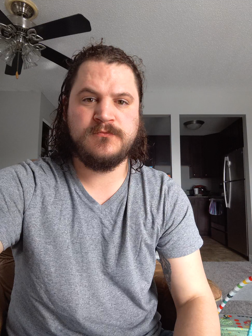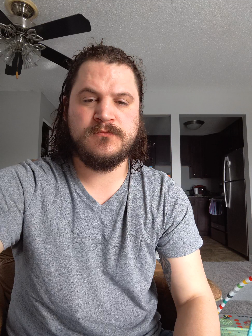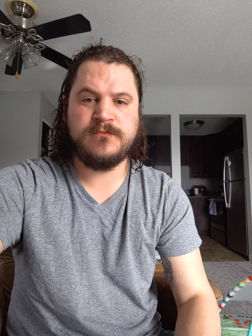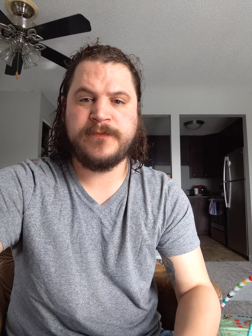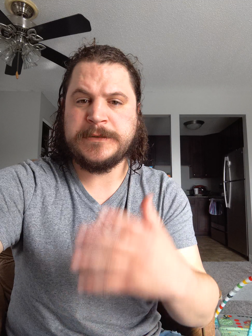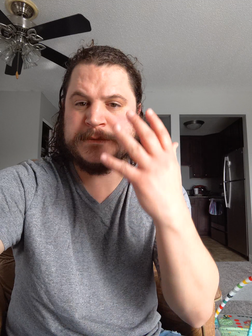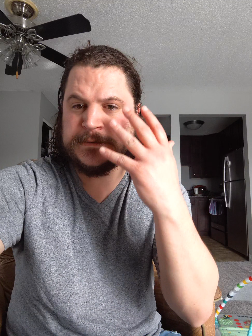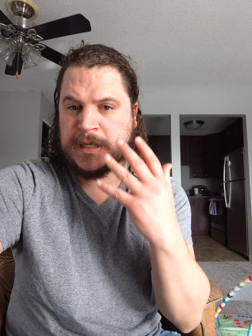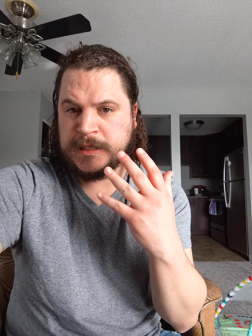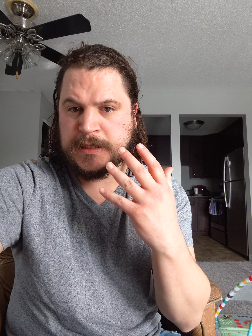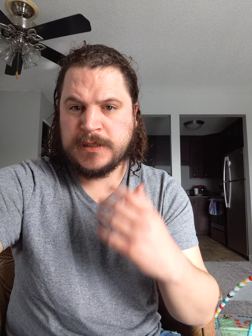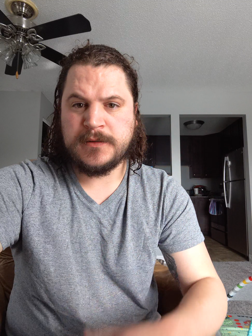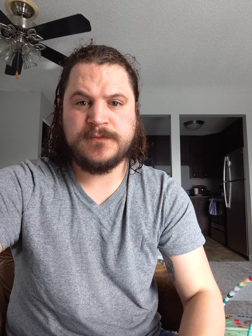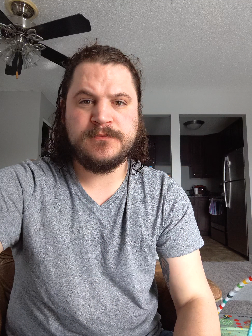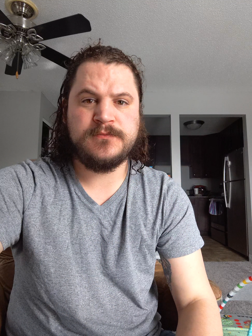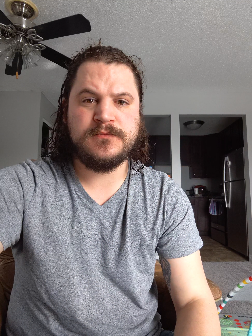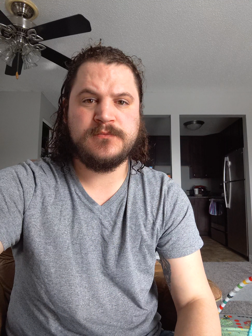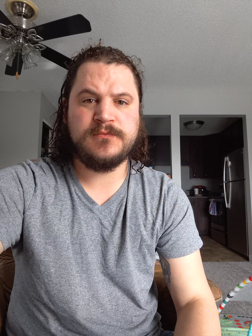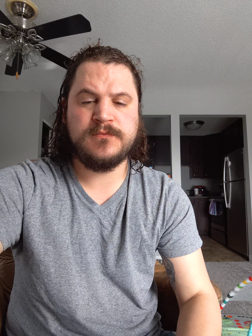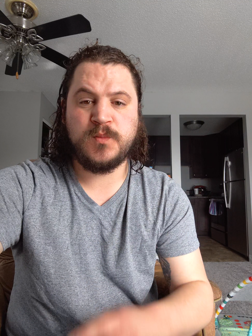sad